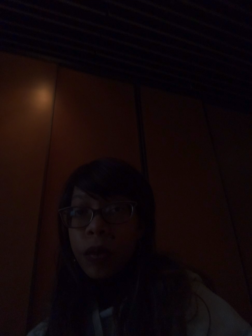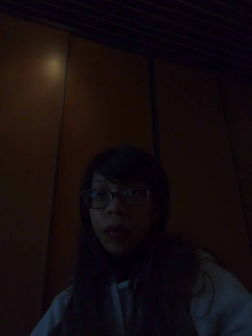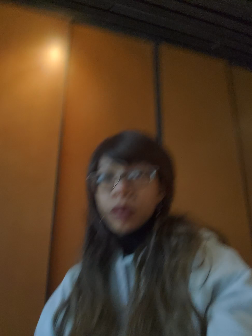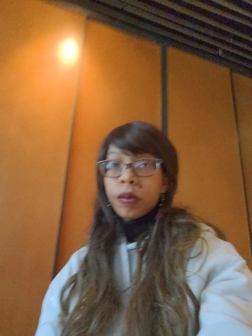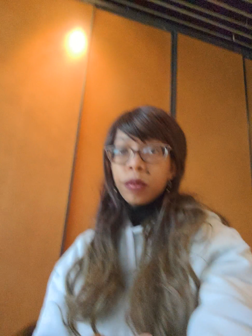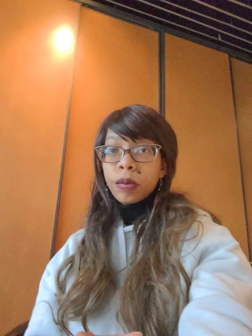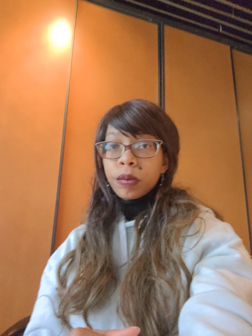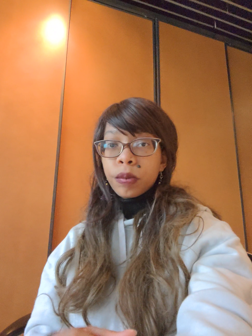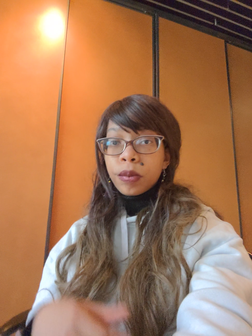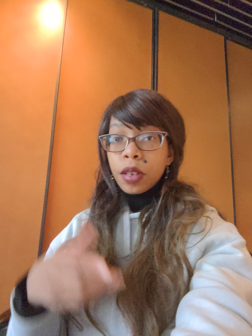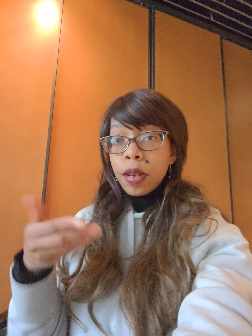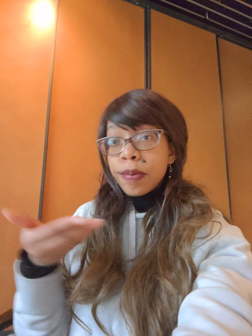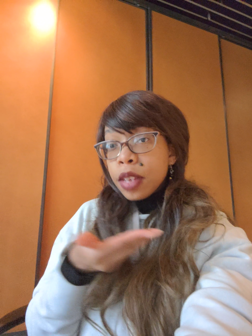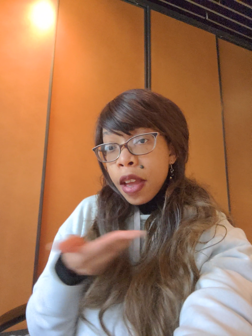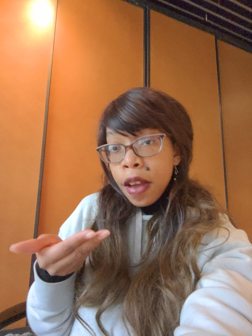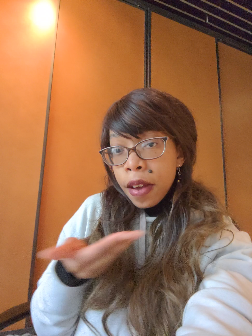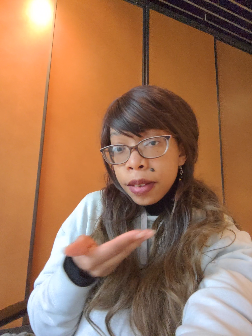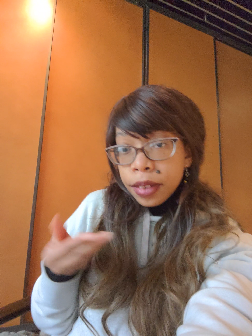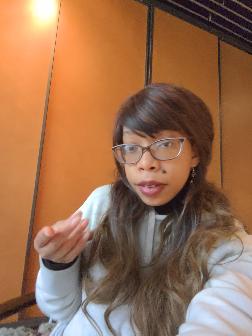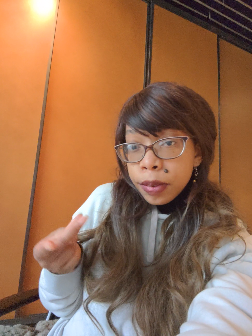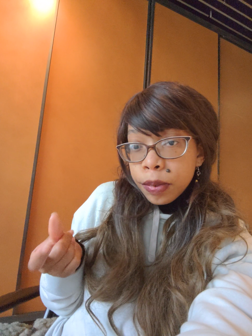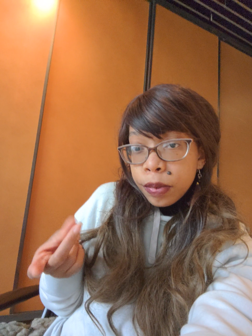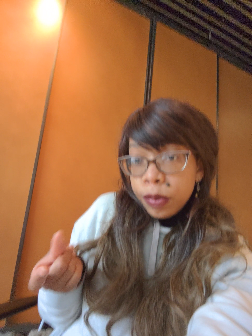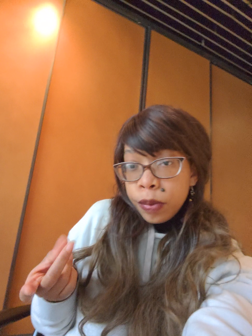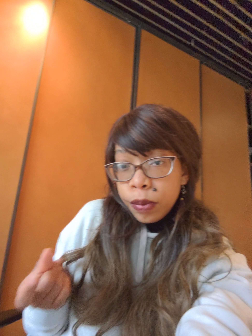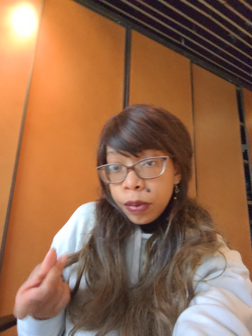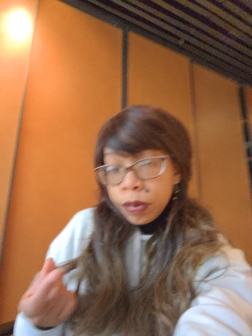puppy